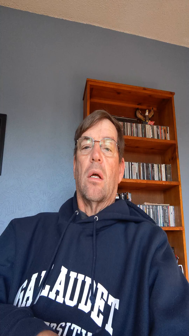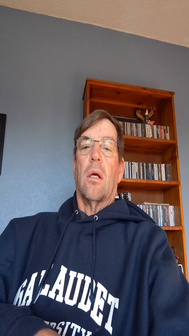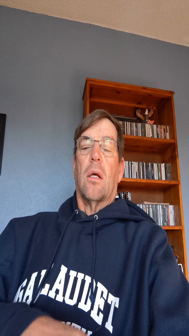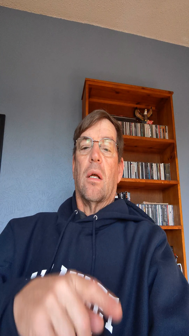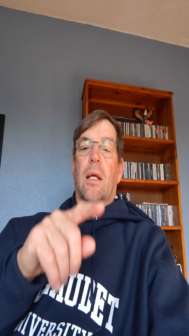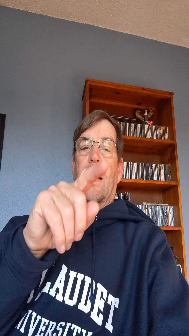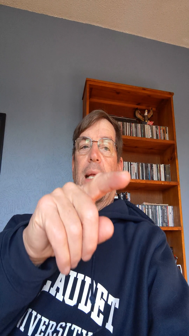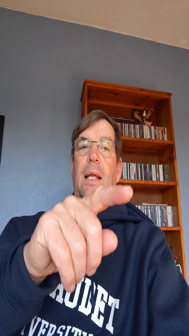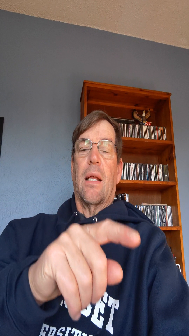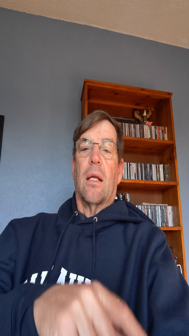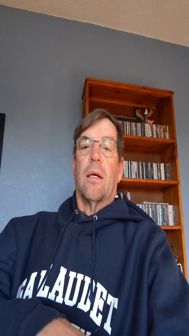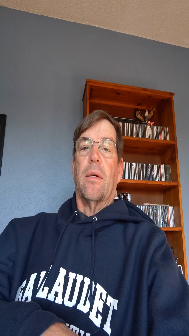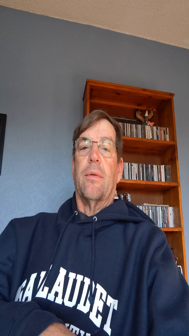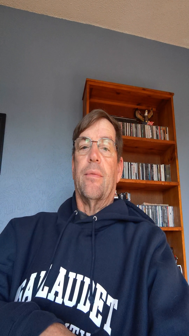he/she/it